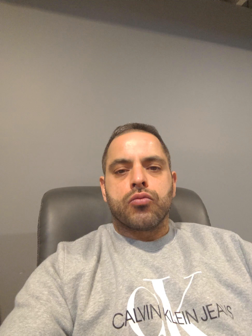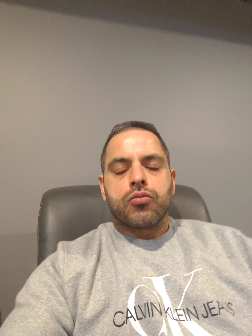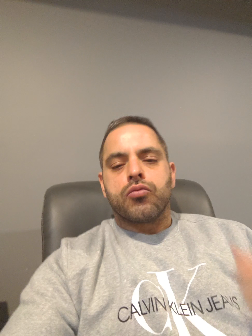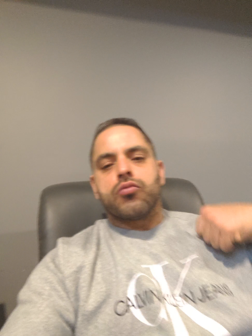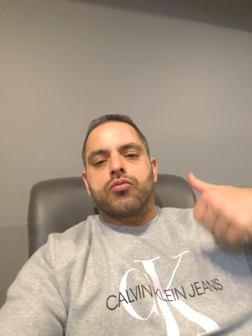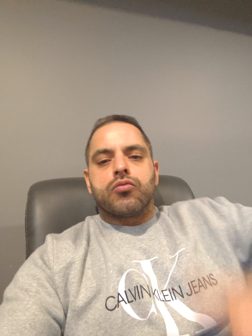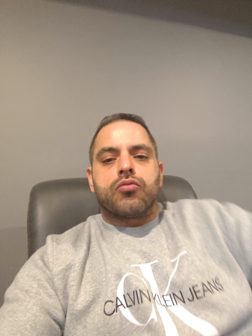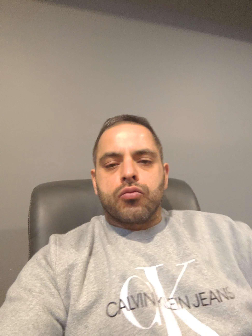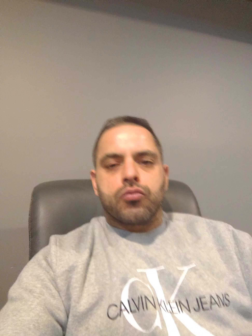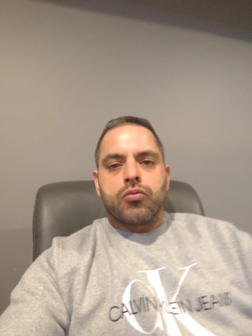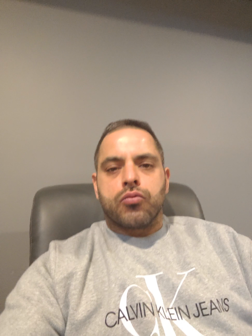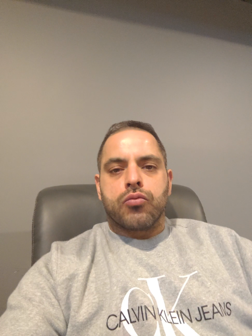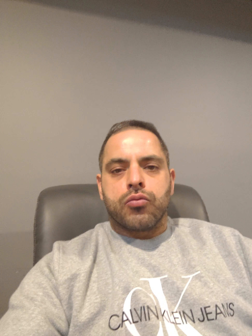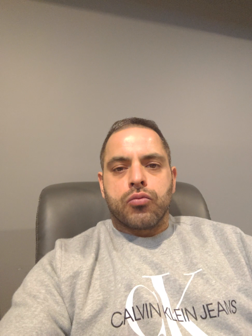jacket